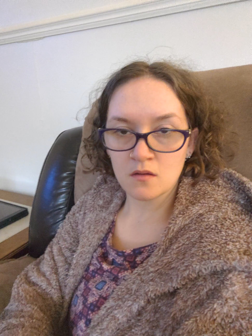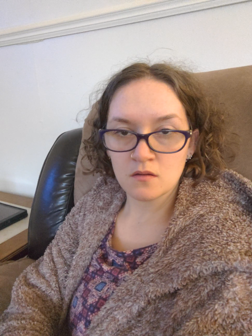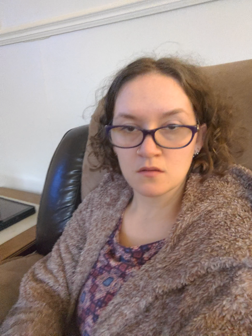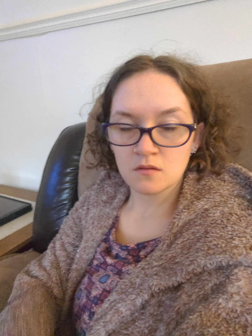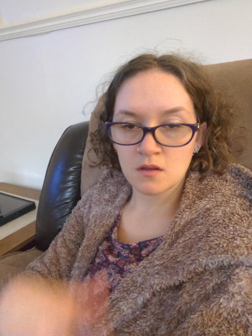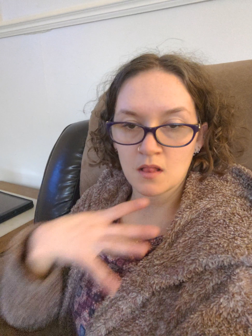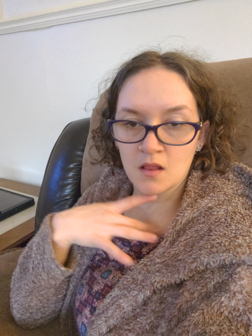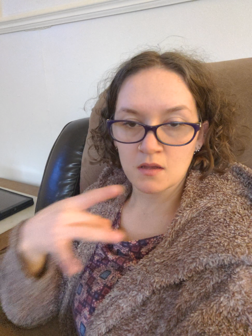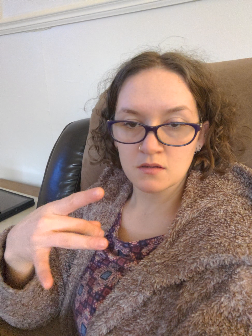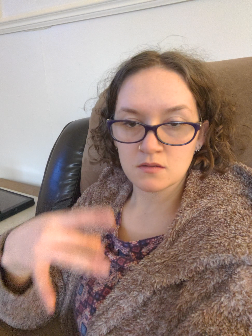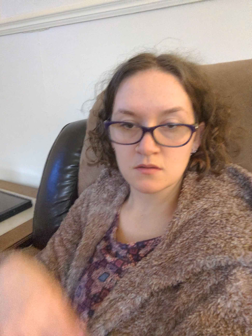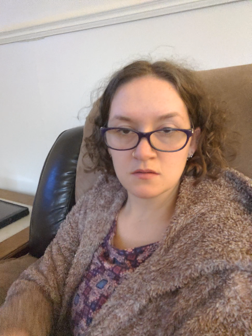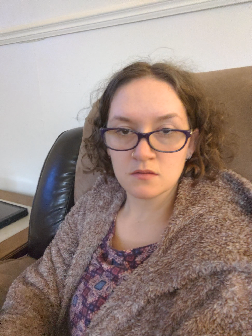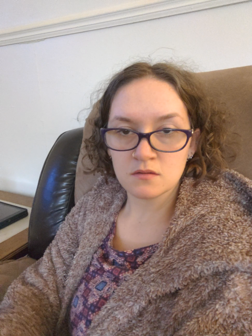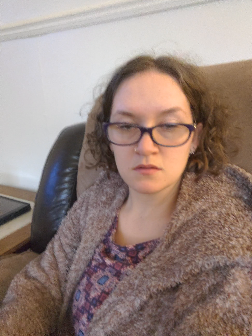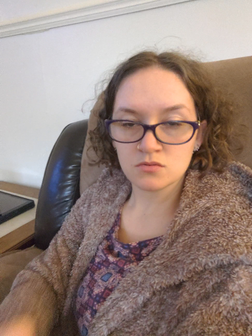like